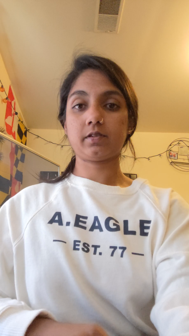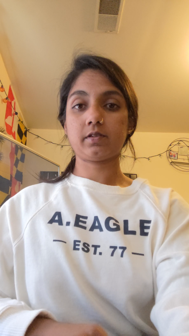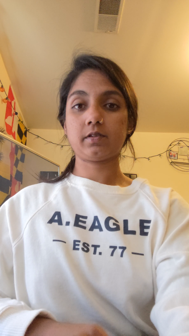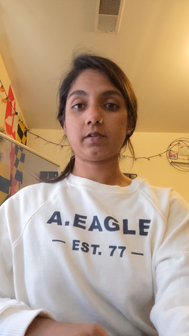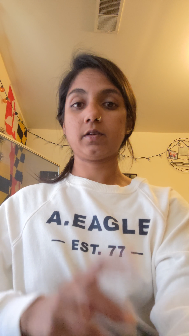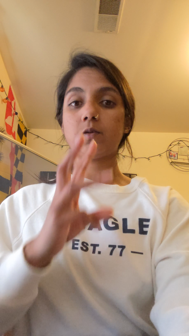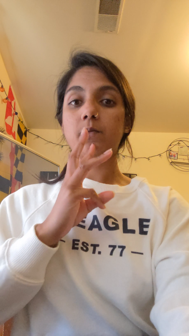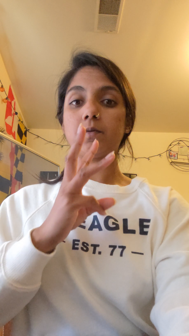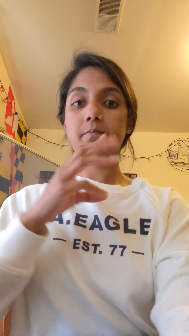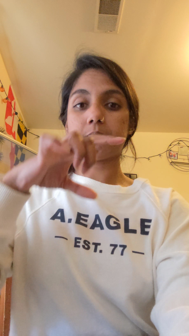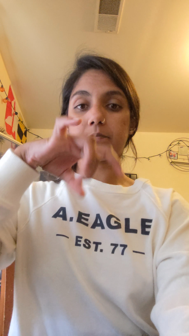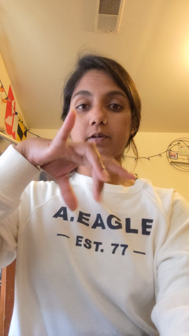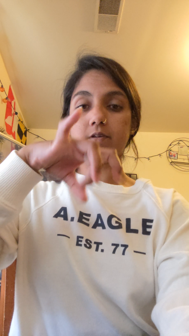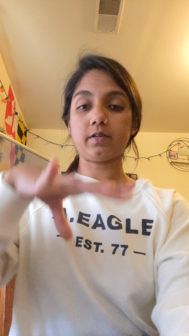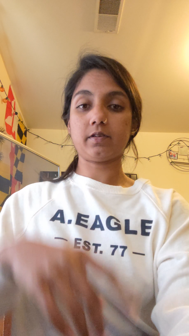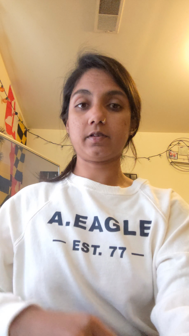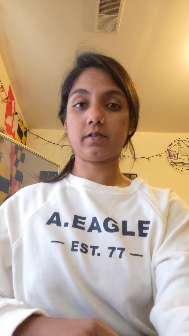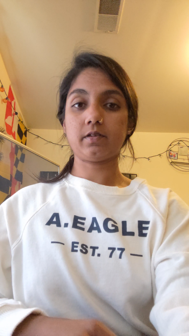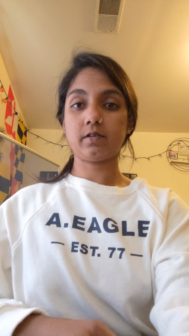melon